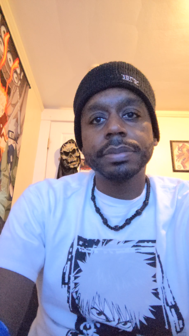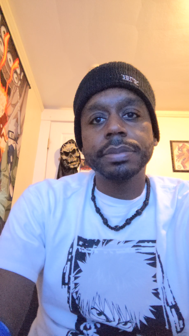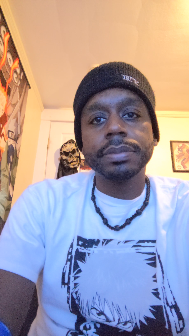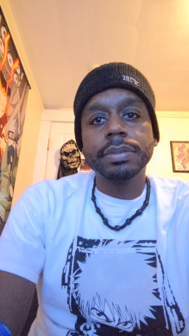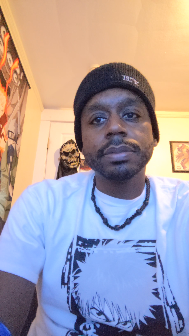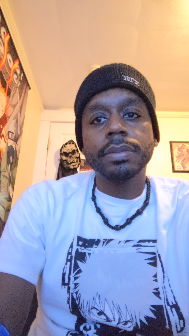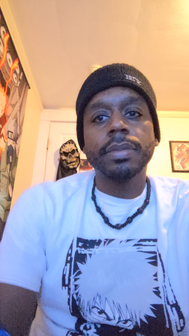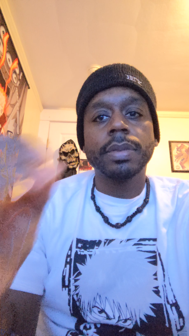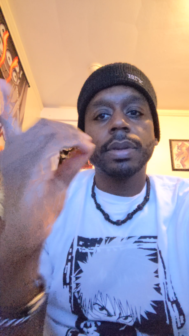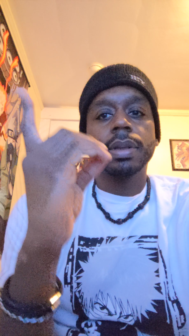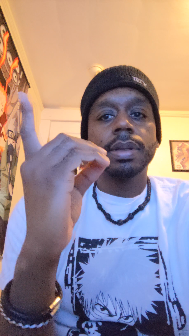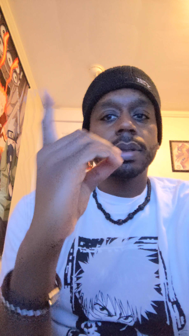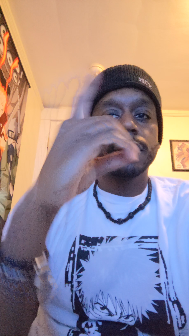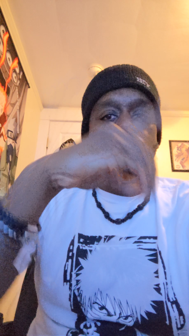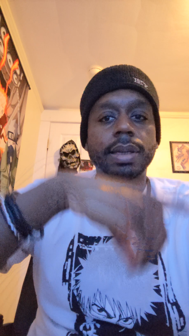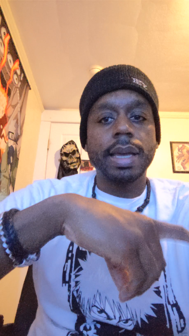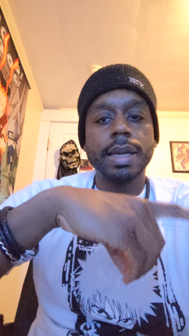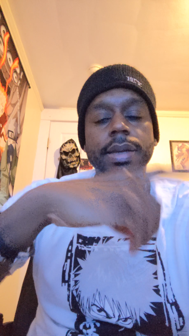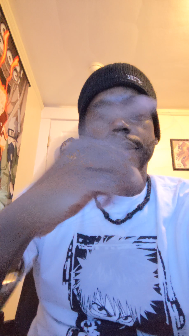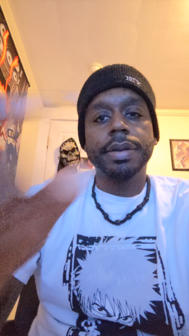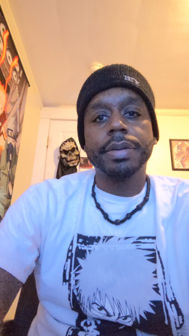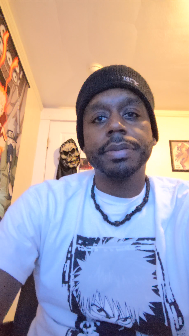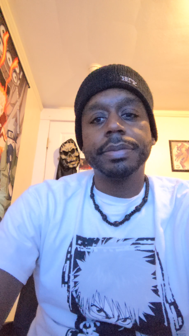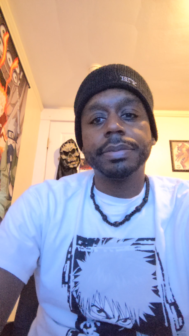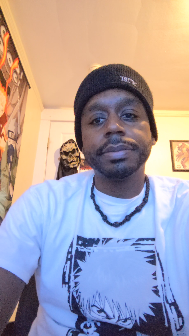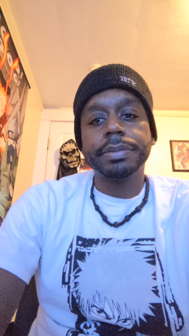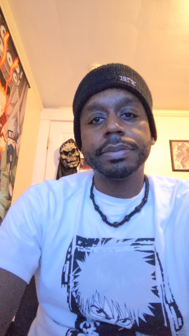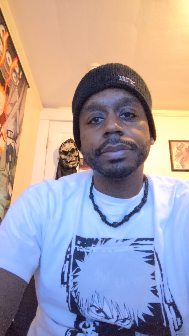day